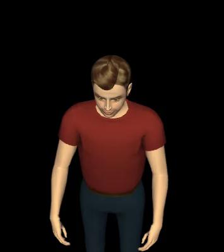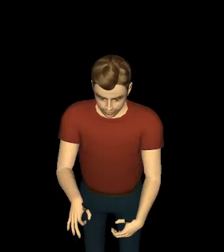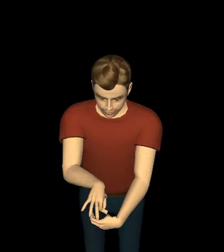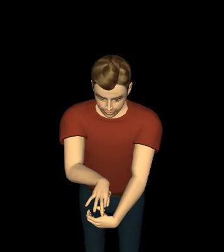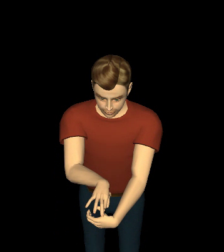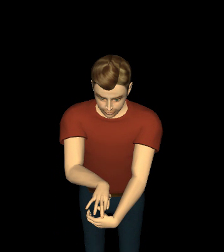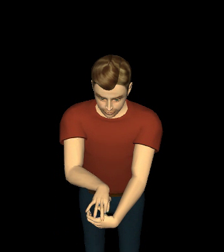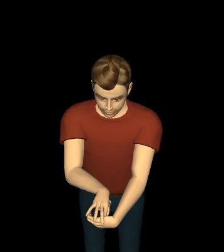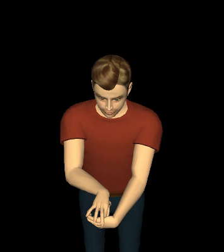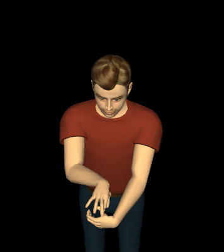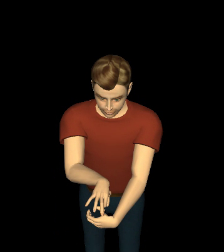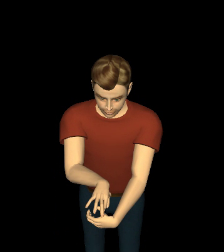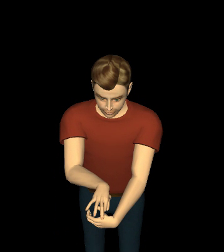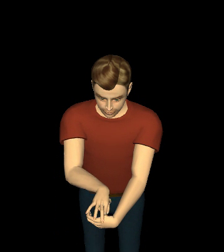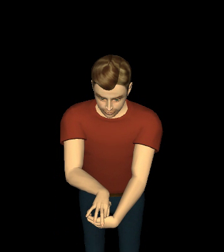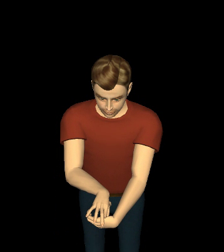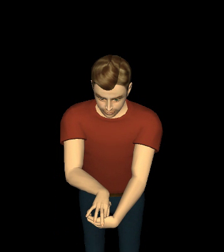شاي